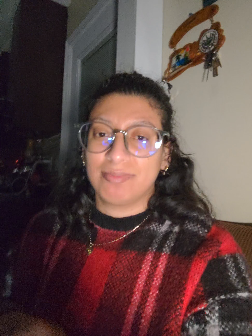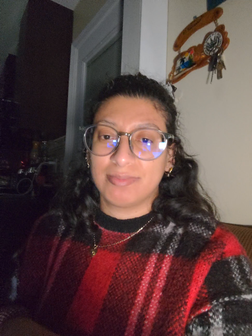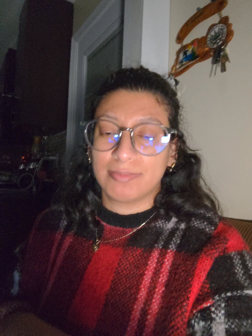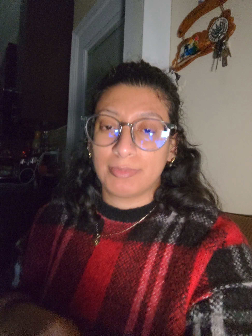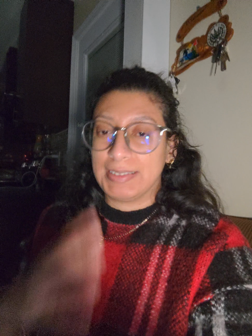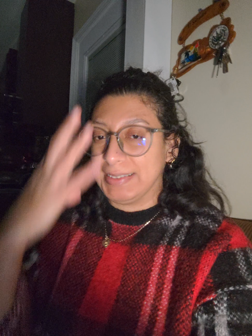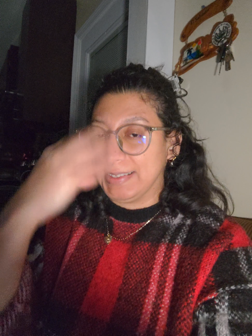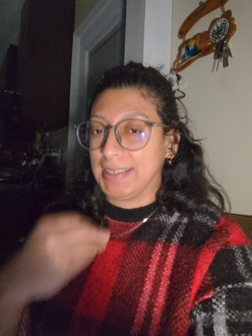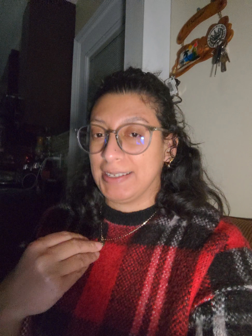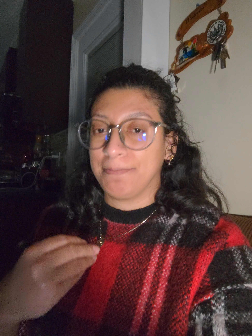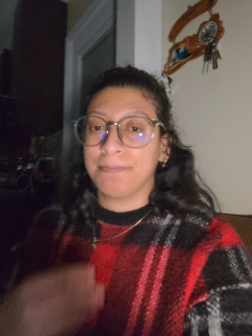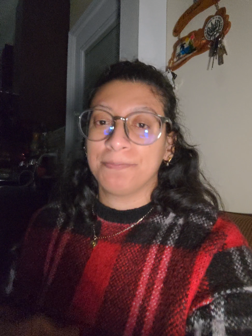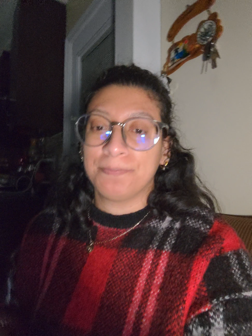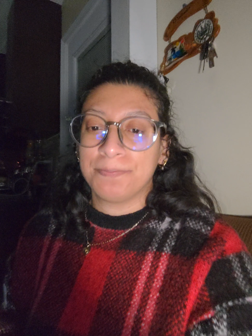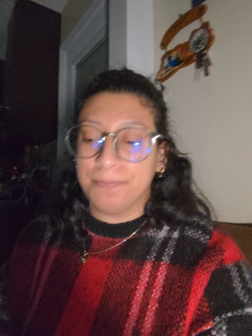sleep